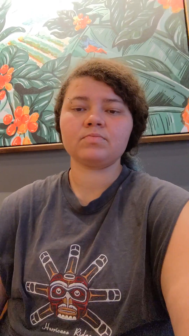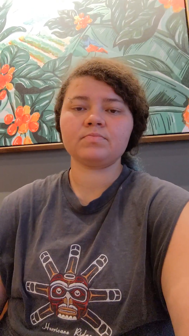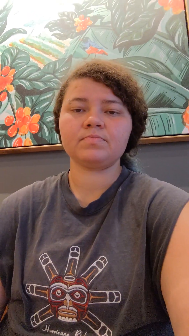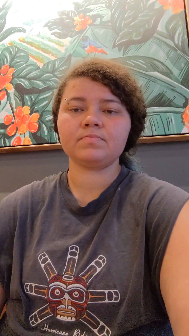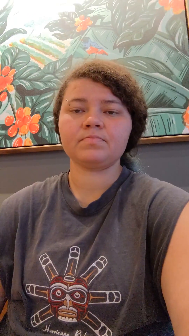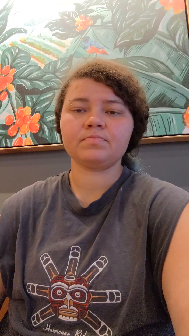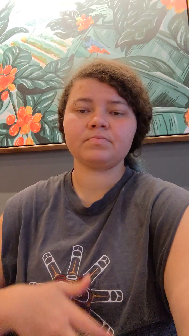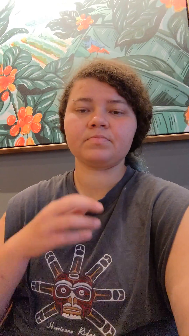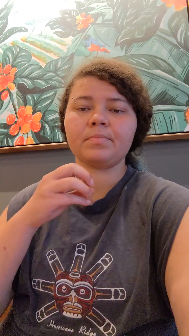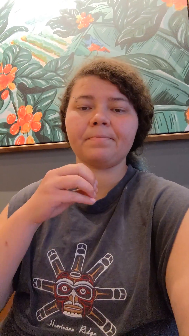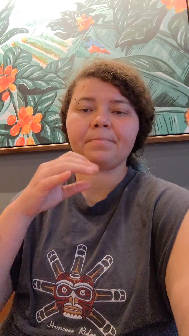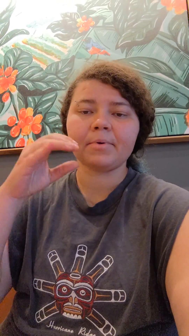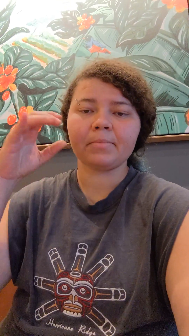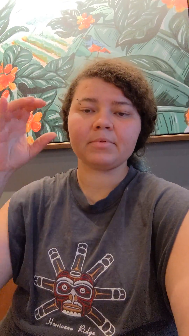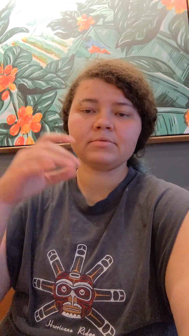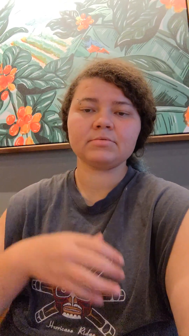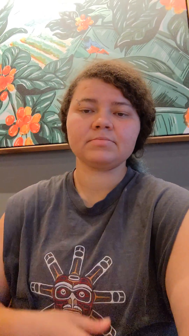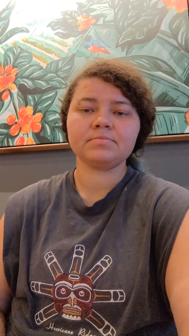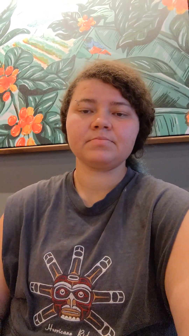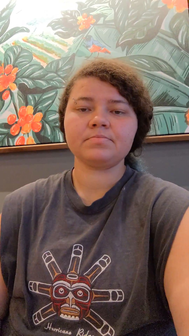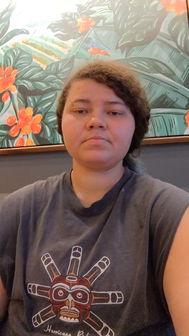bubbles